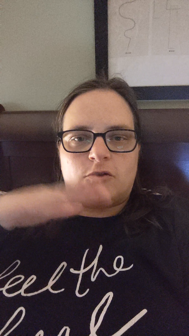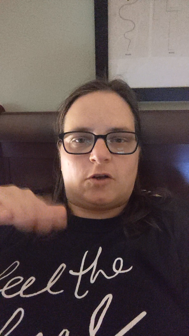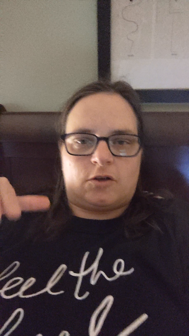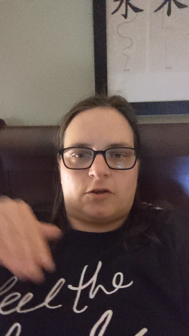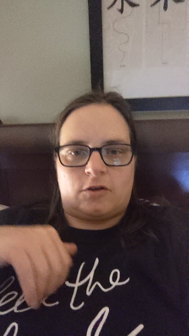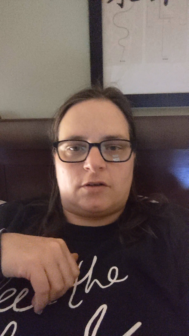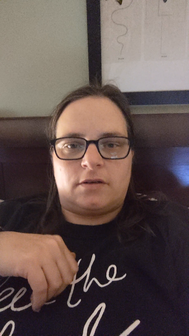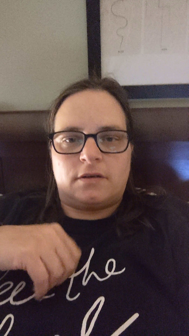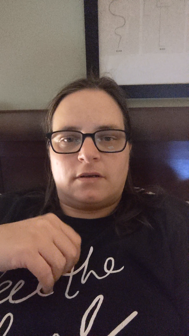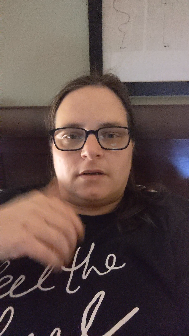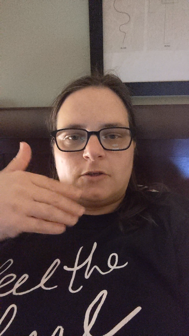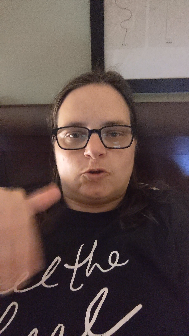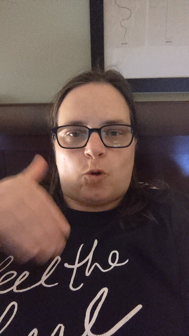shorts